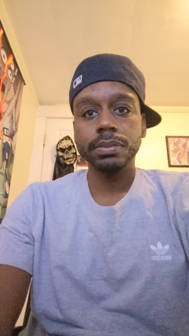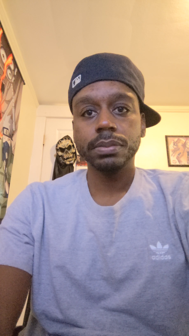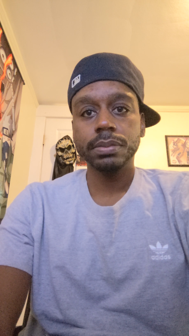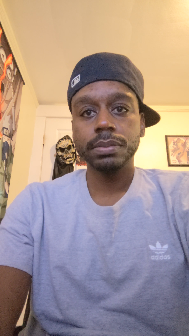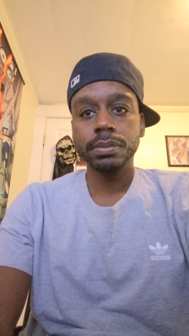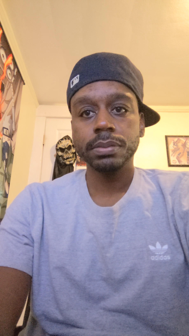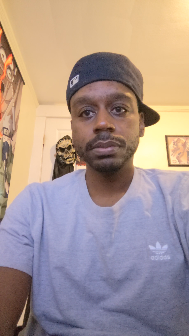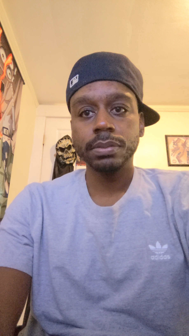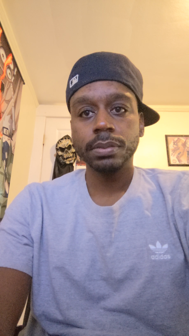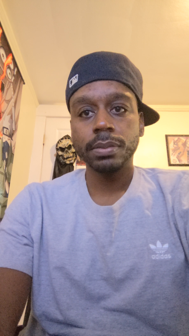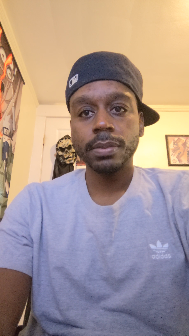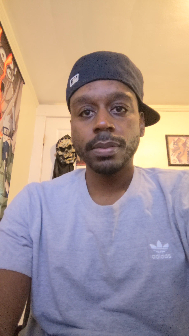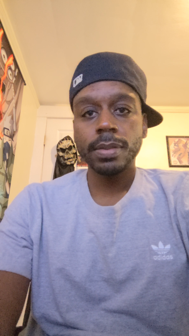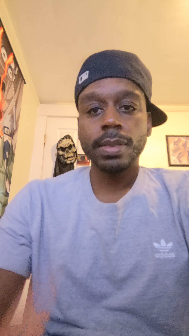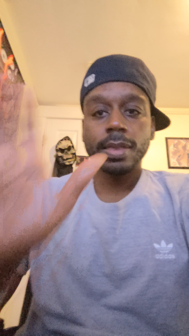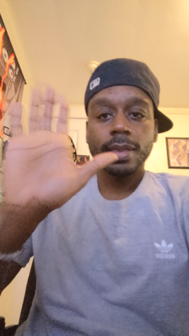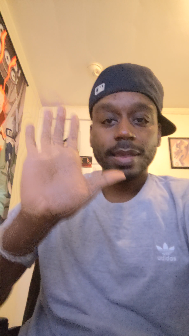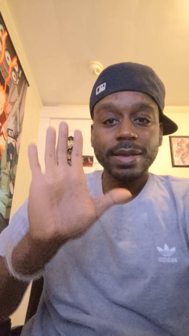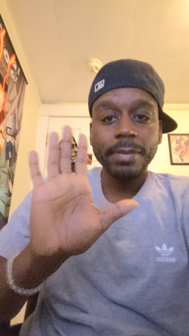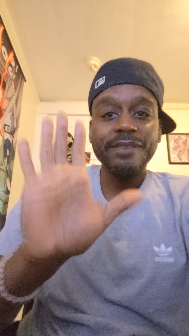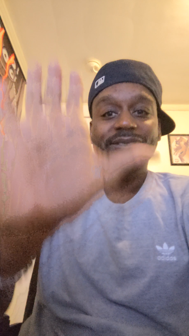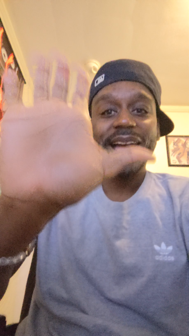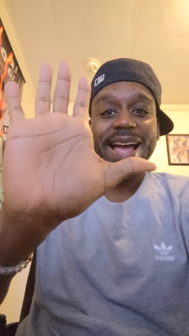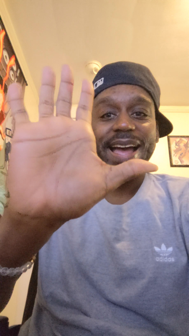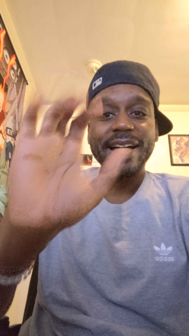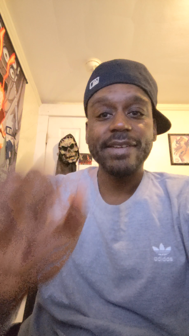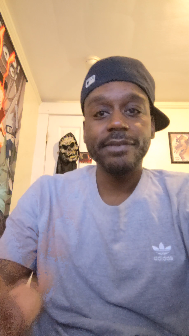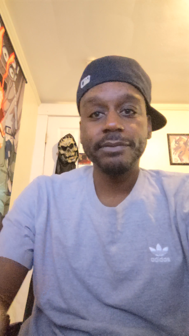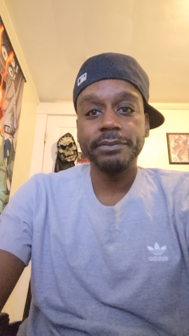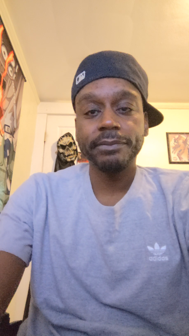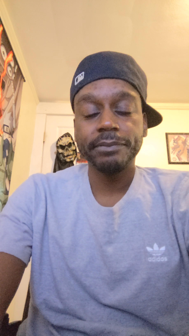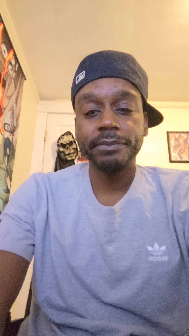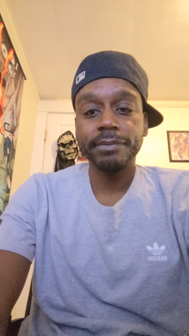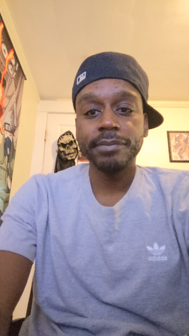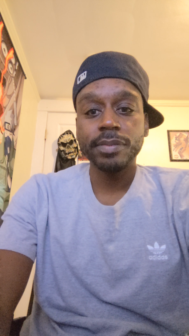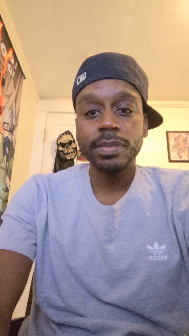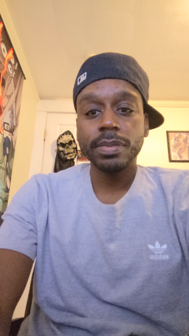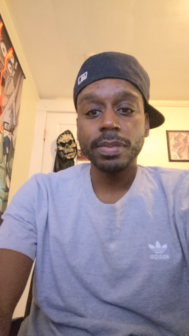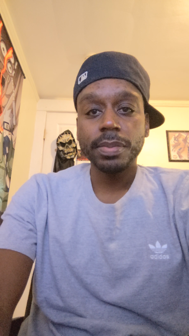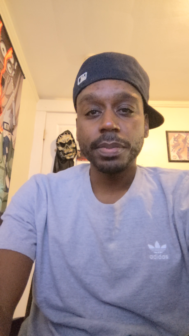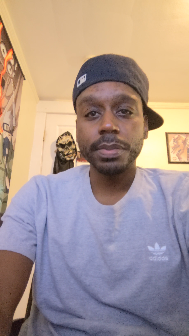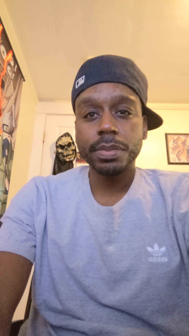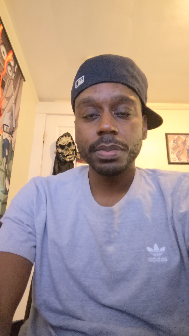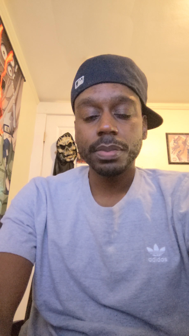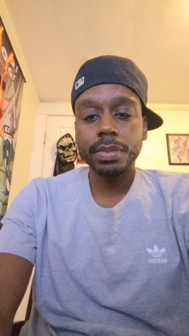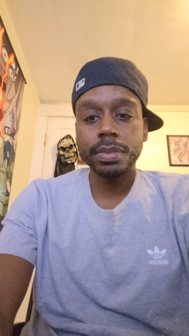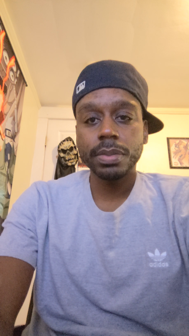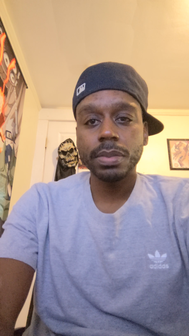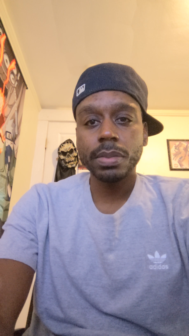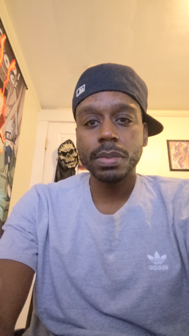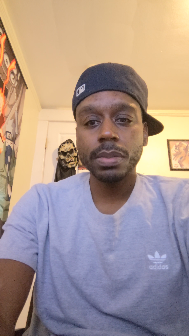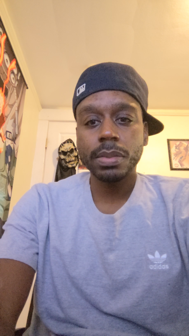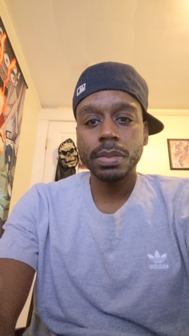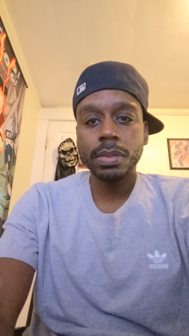give me five